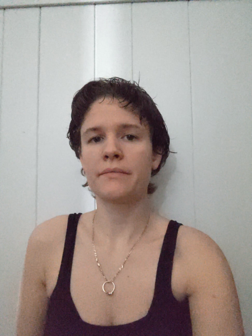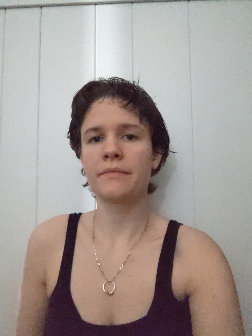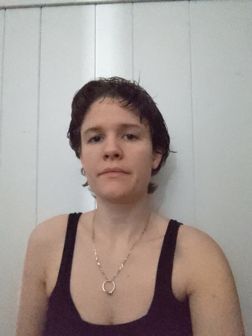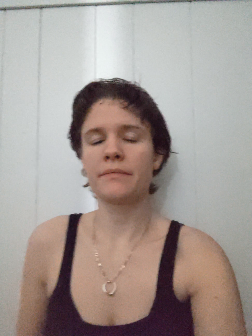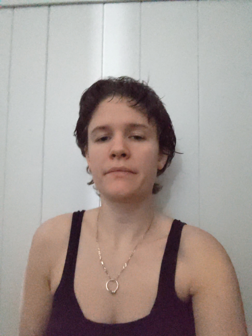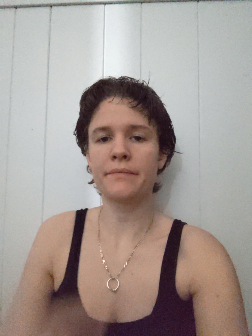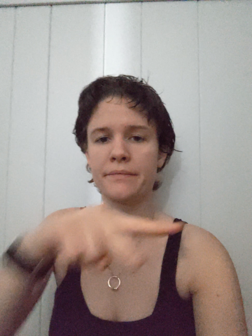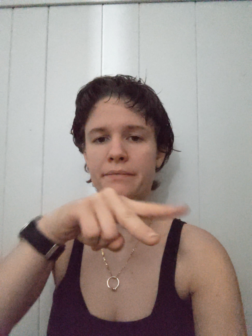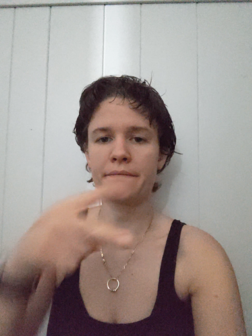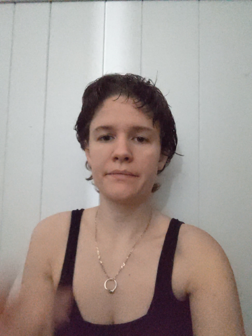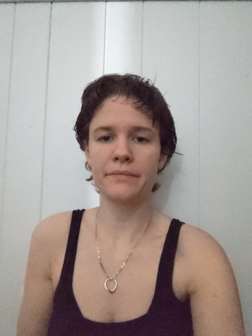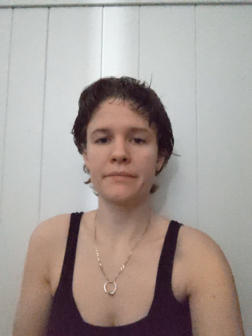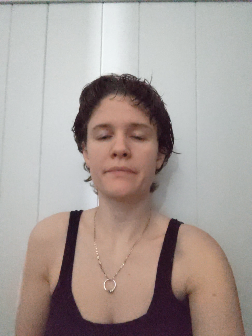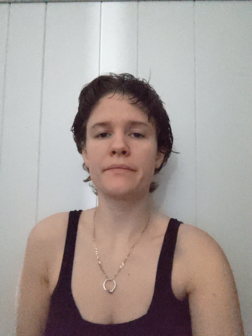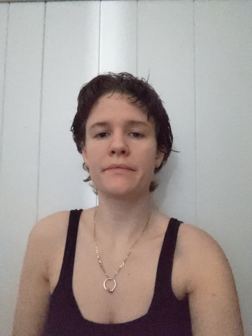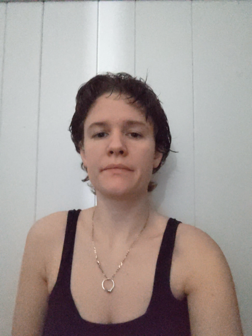fall